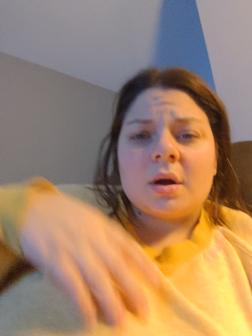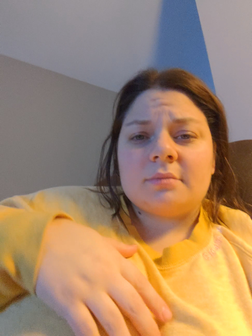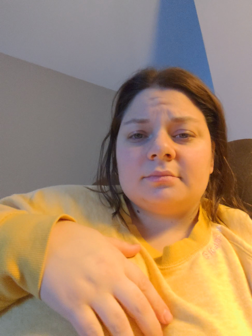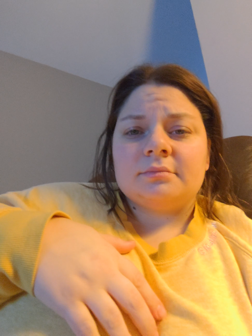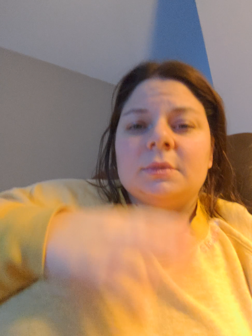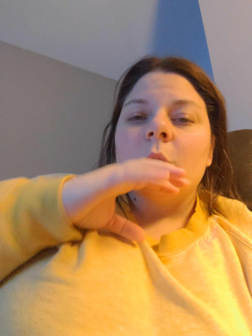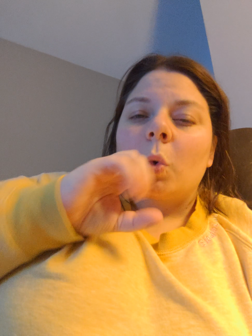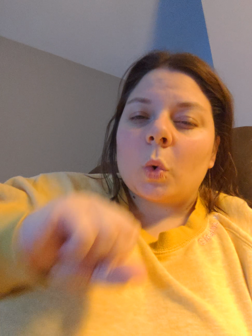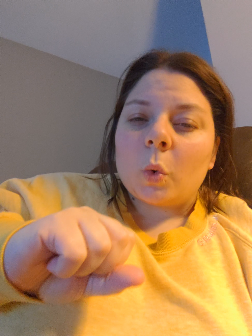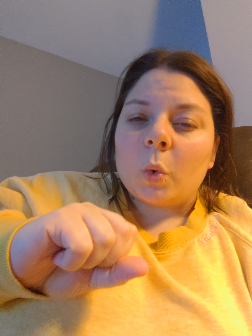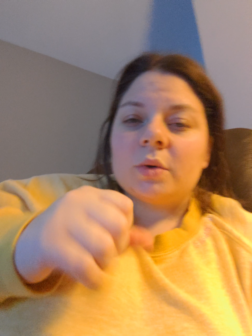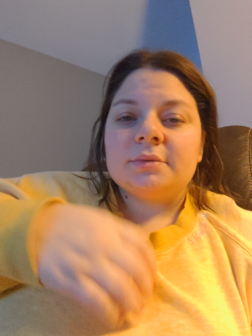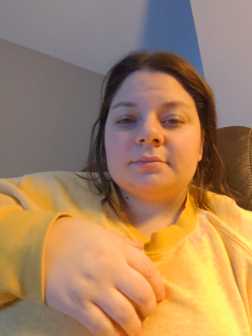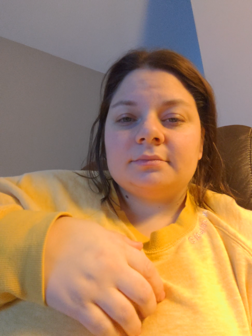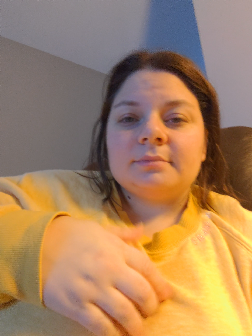old